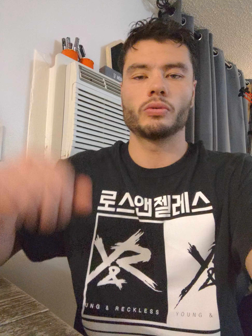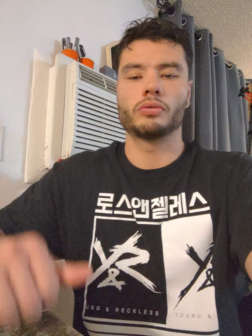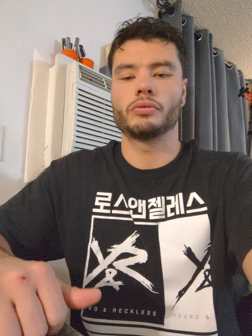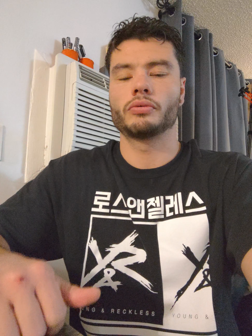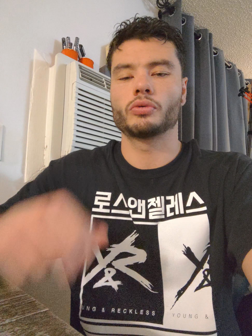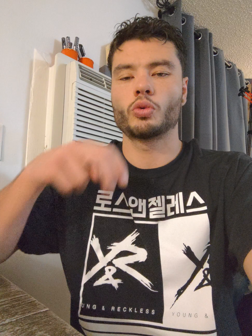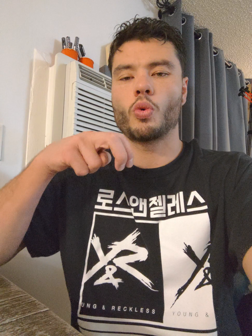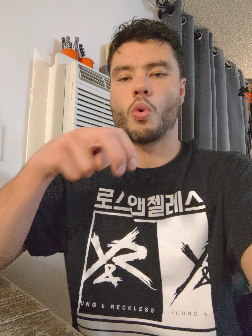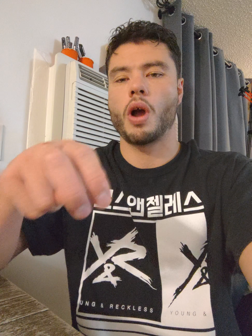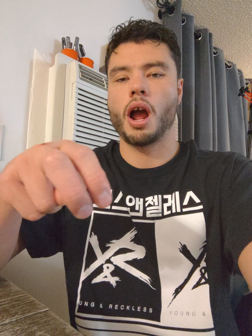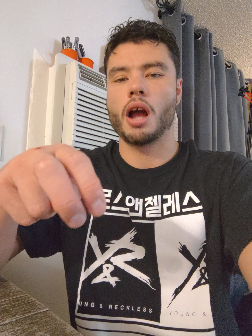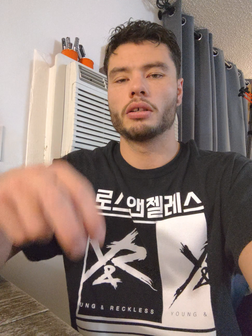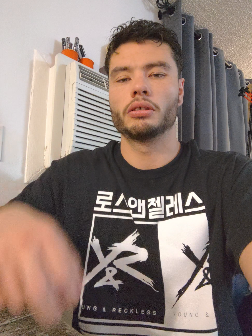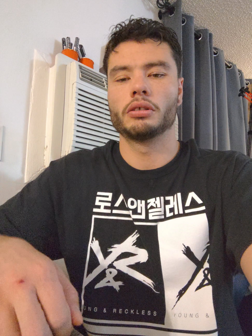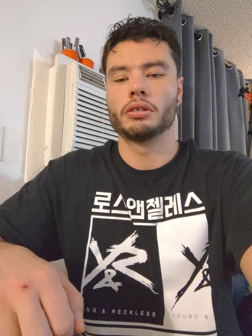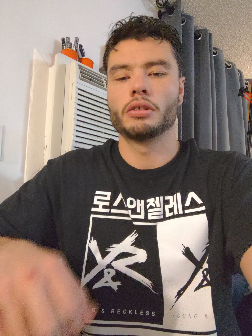ride